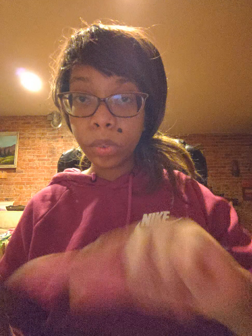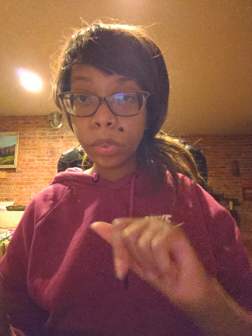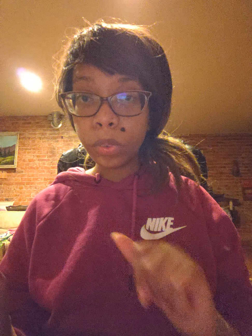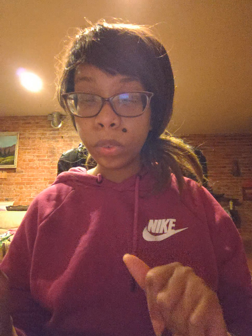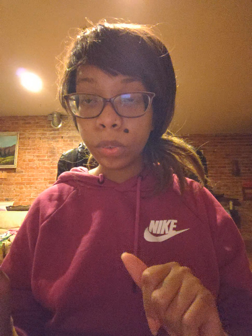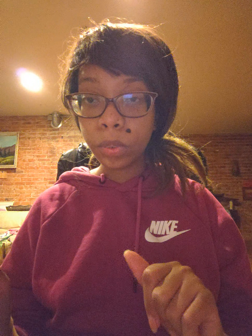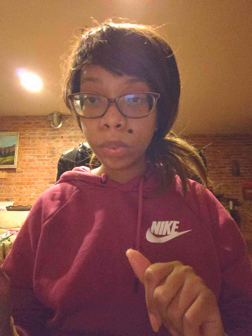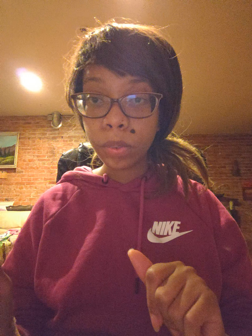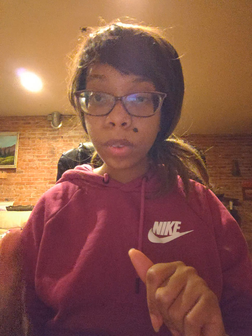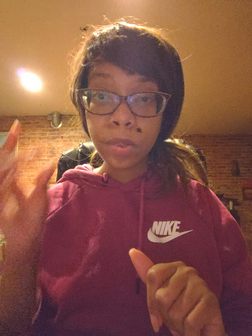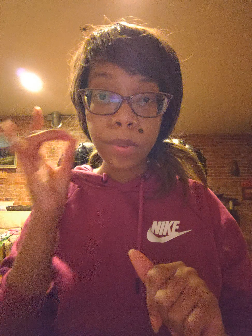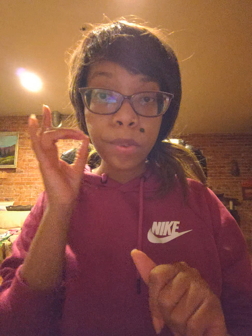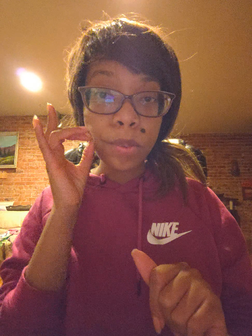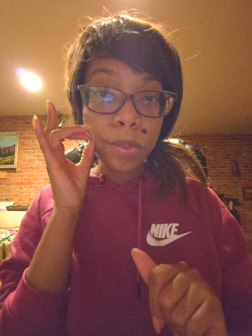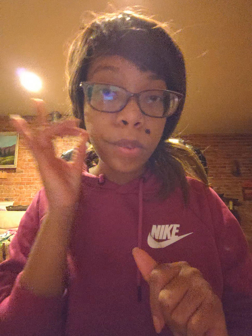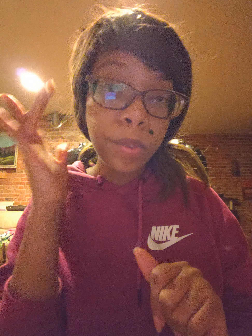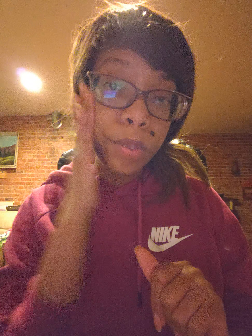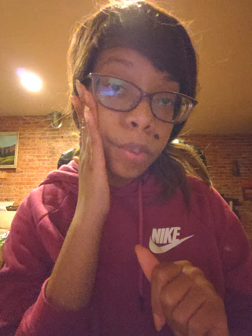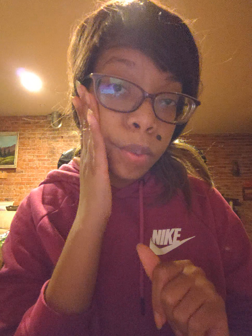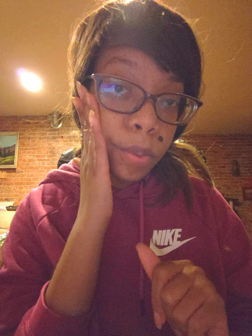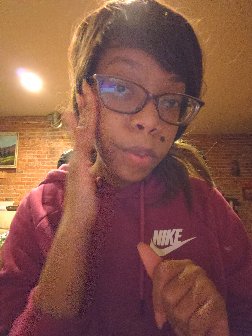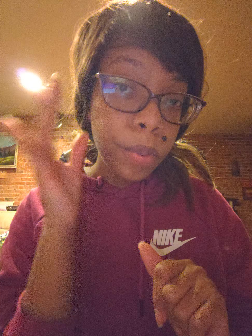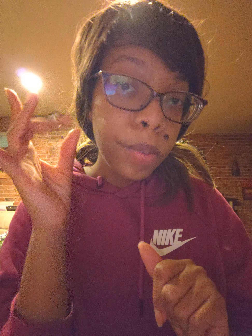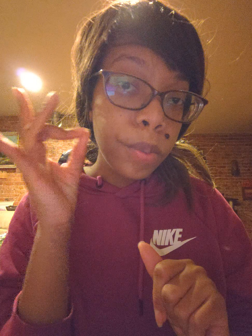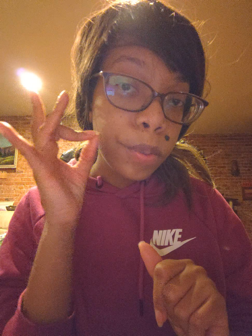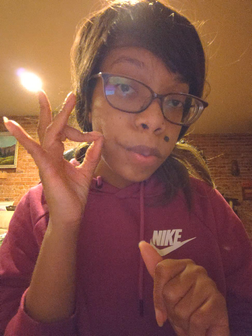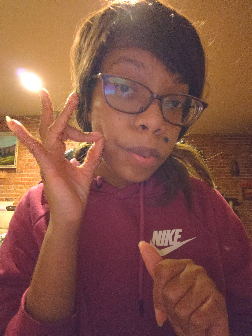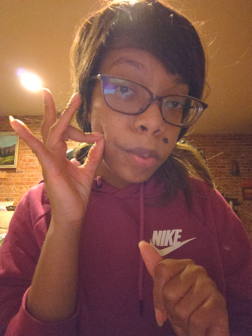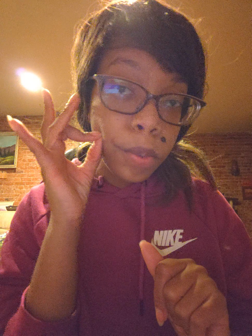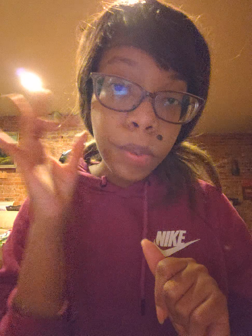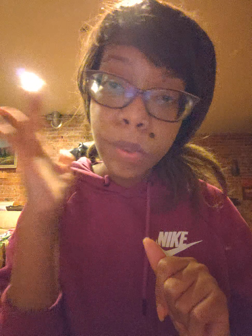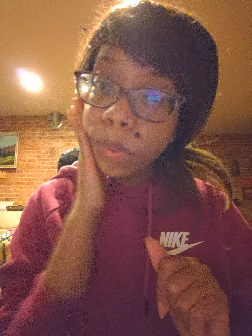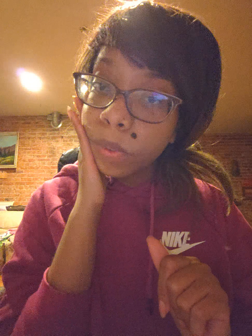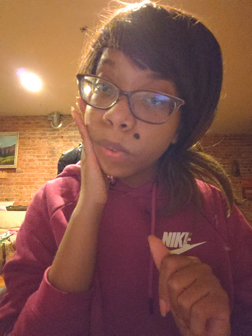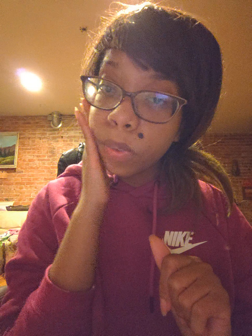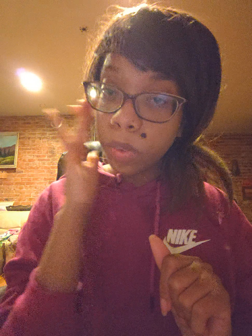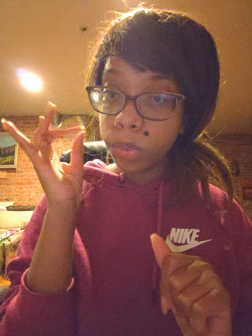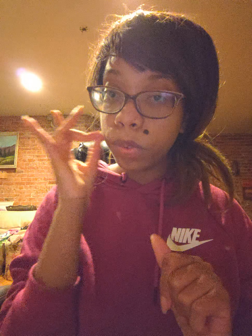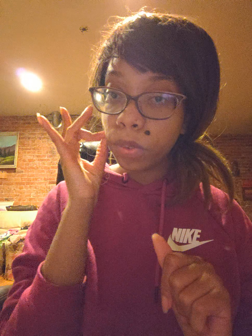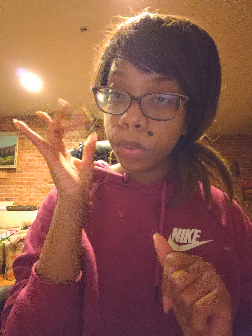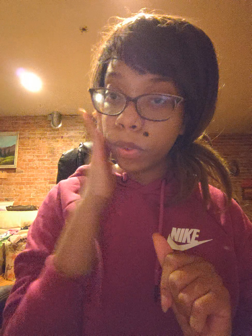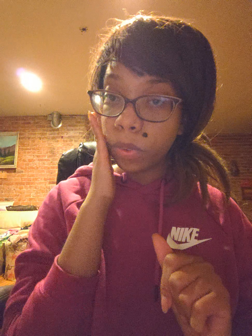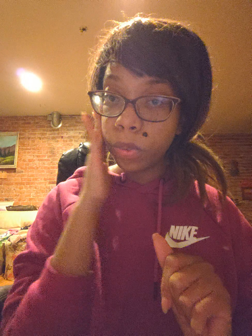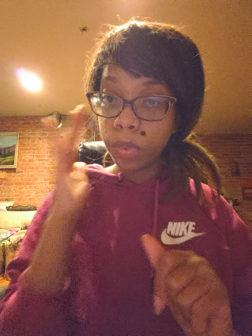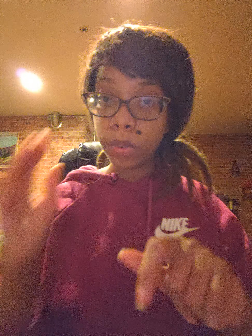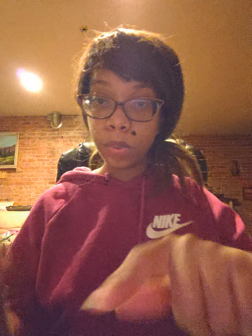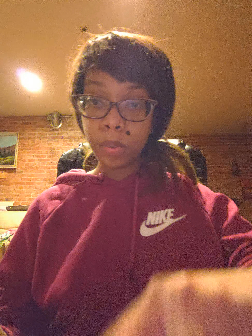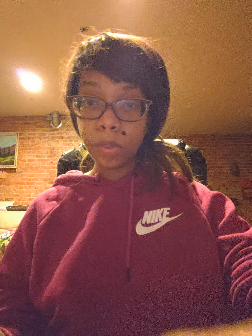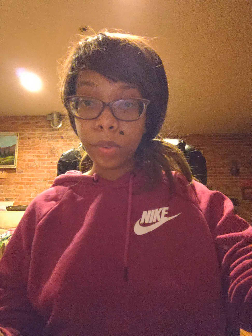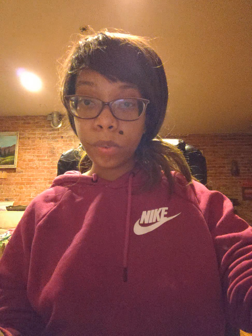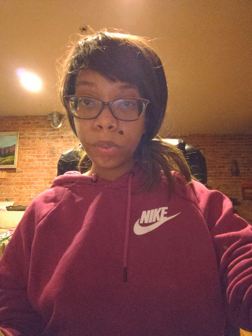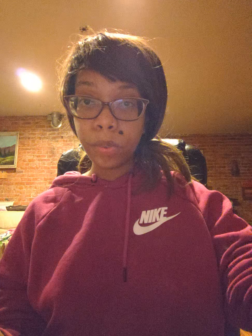bee